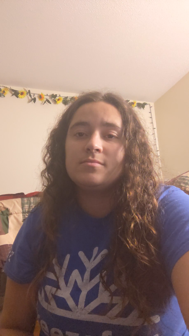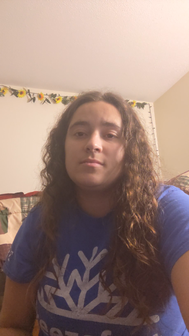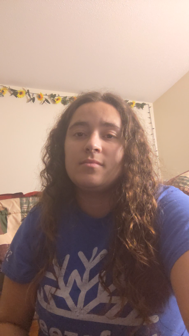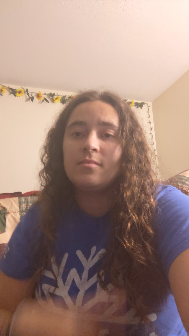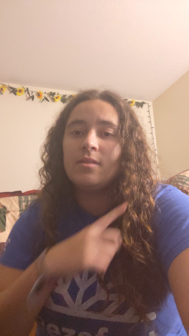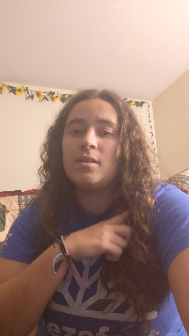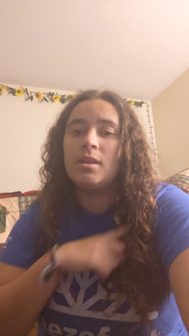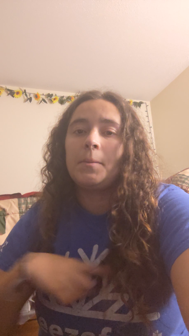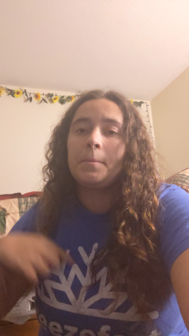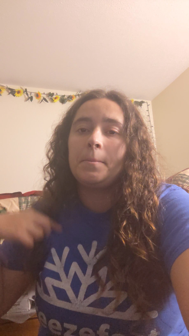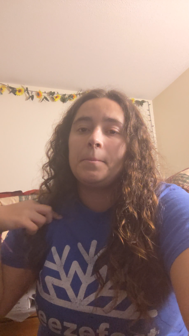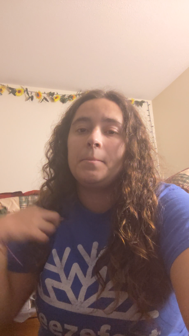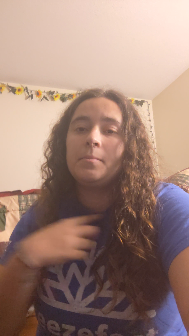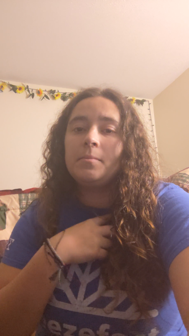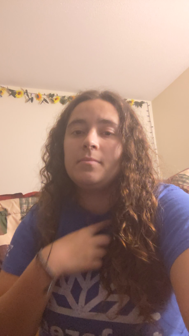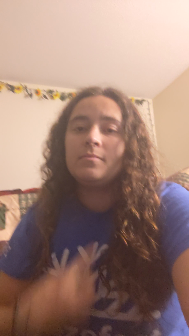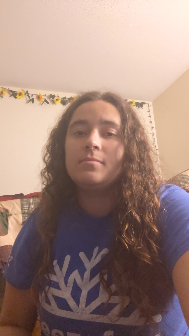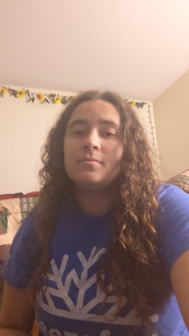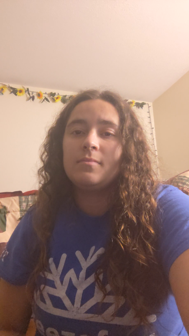bib